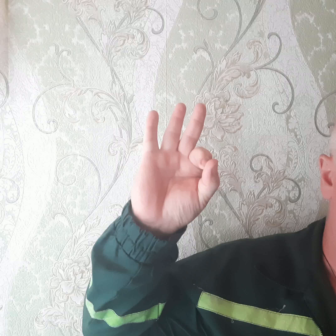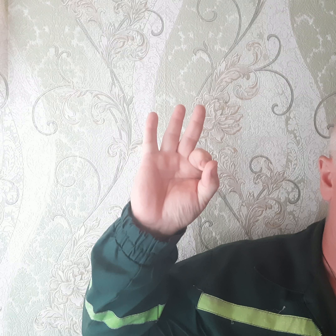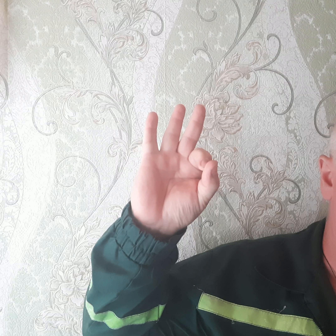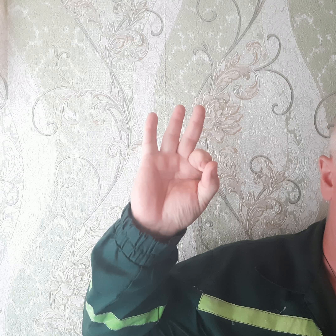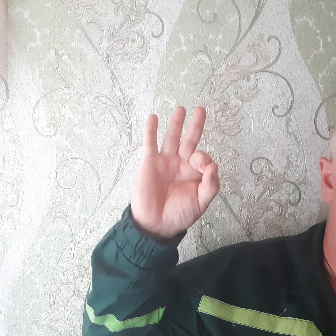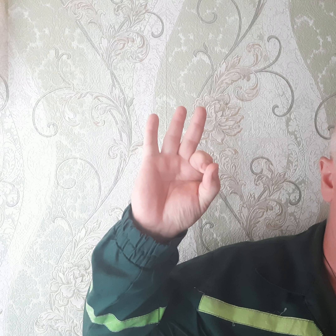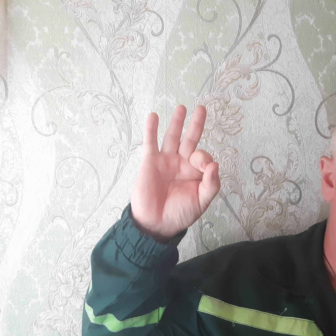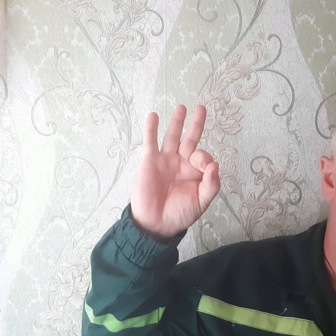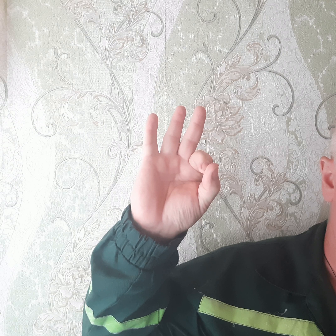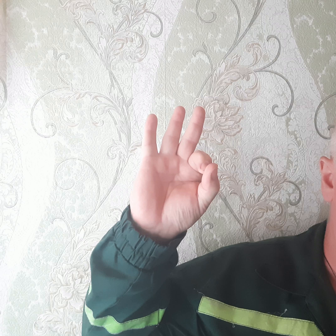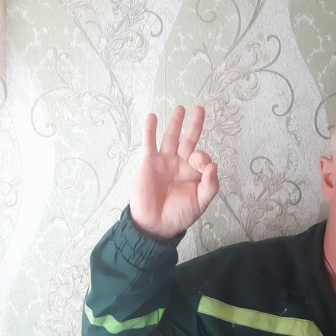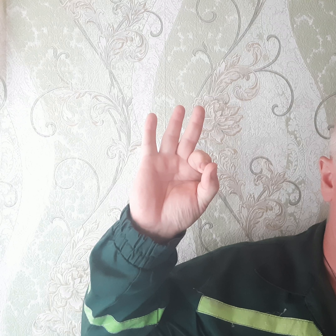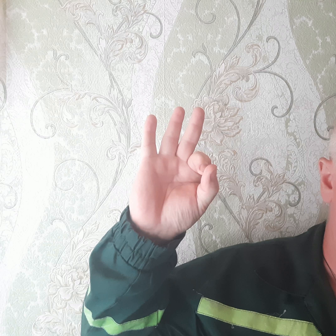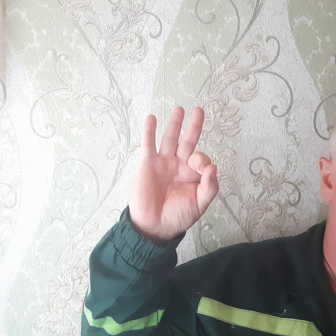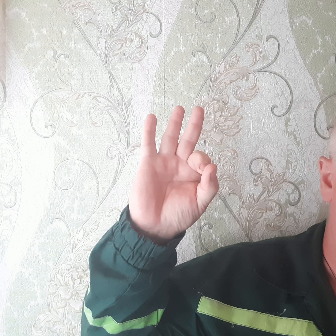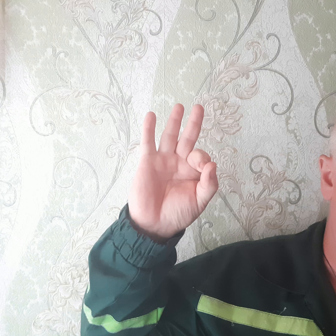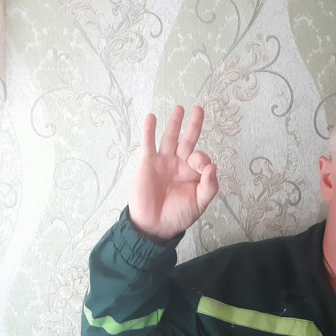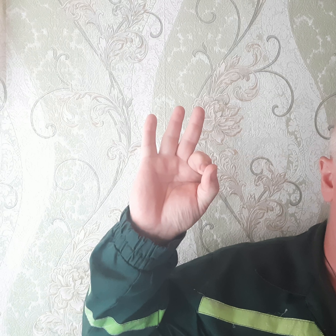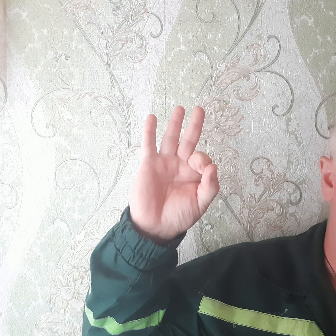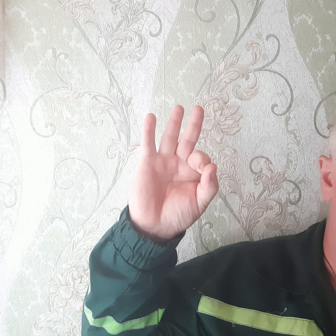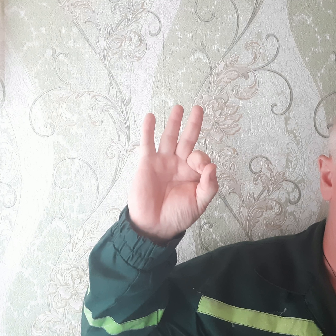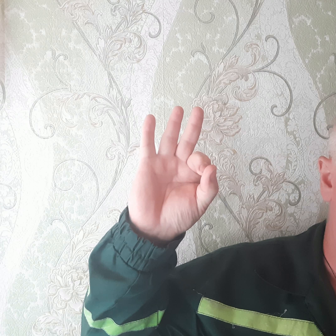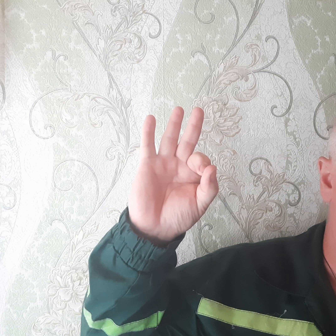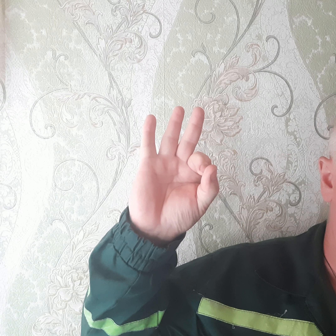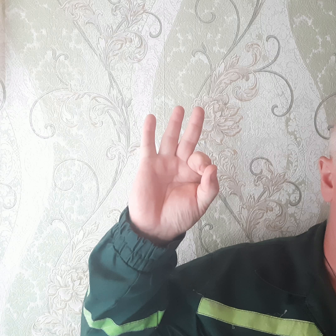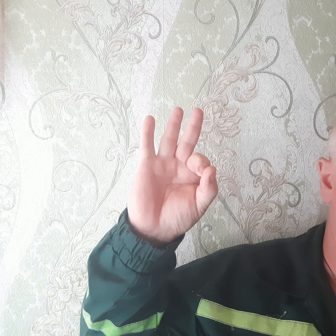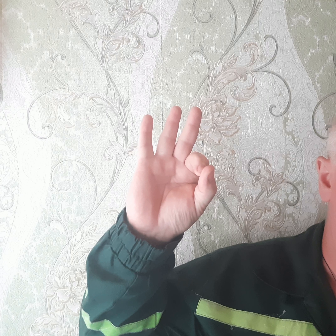О